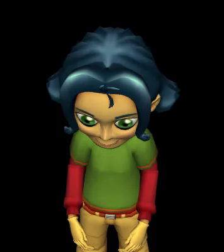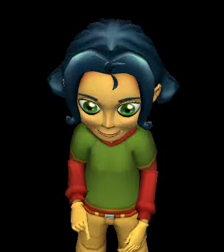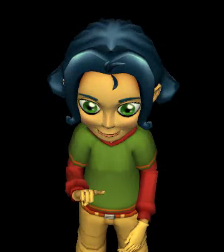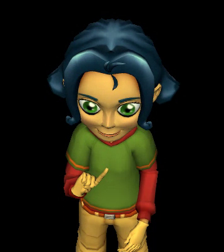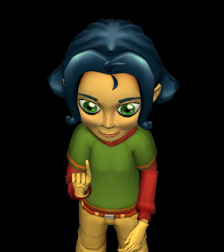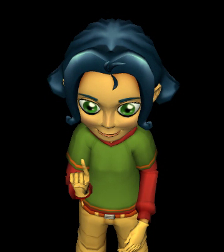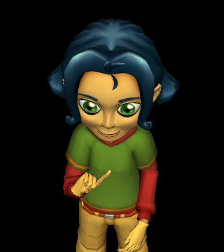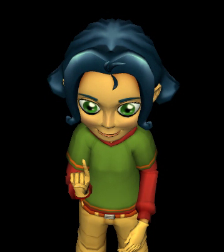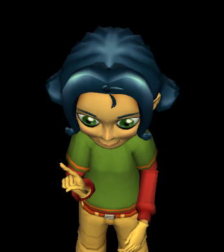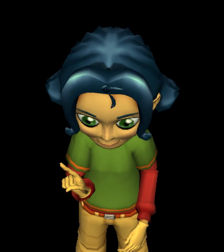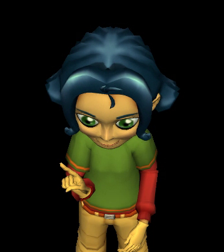لا